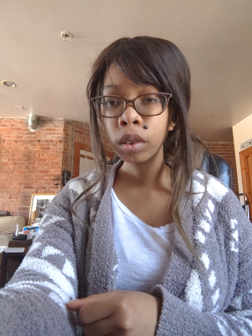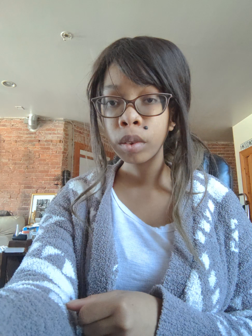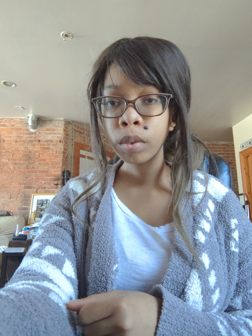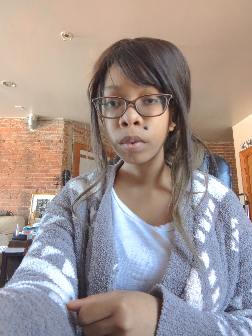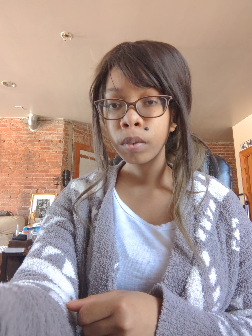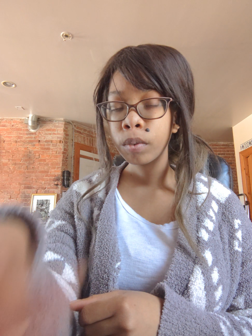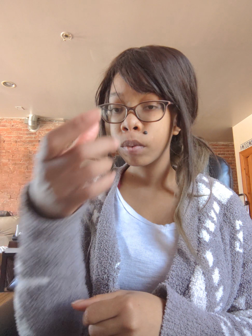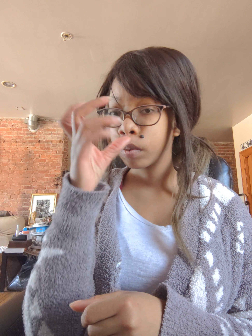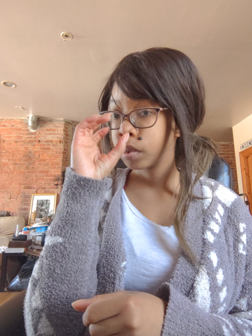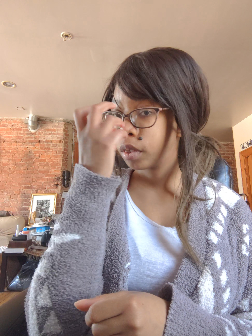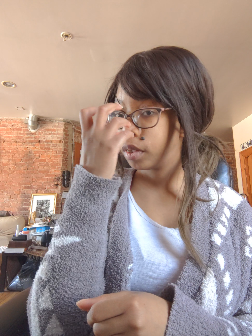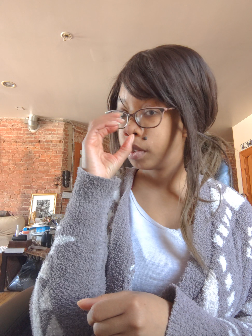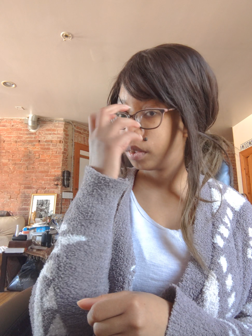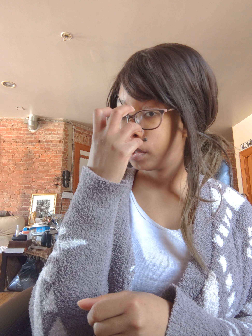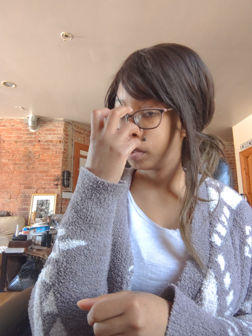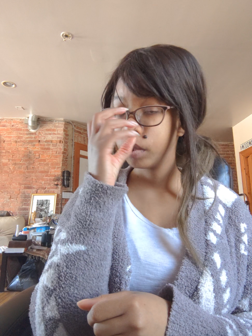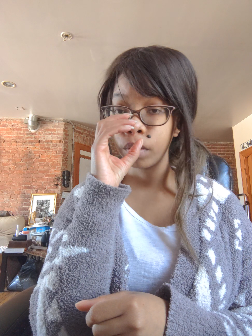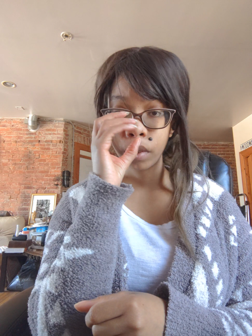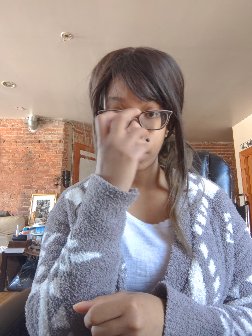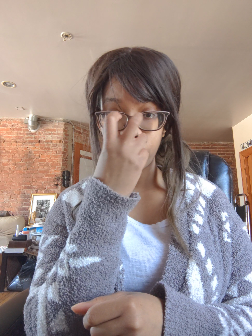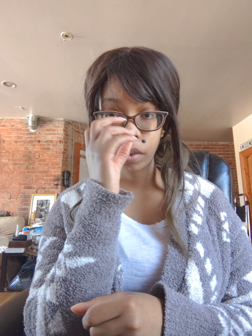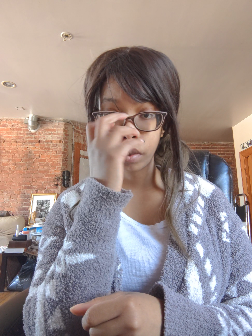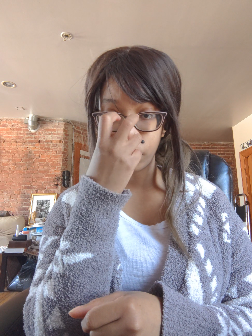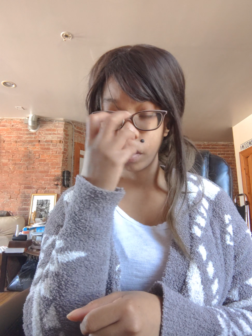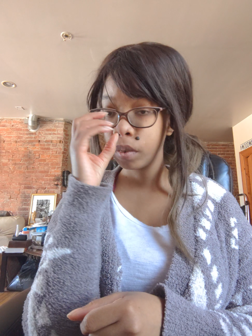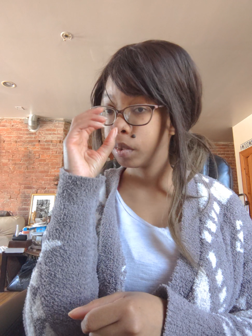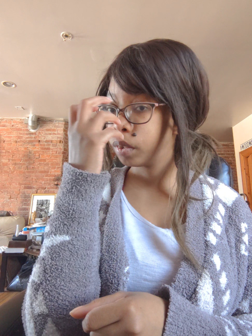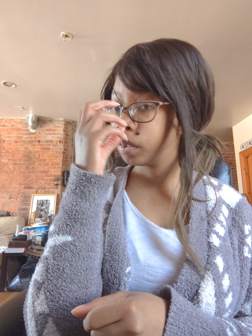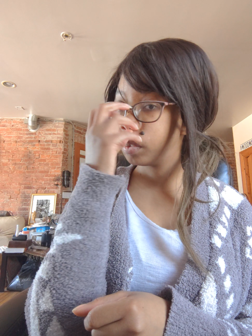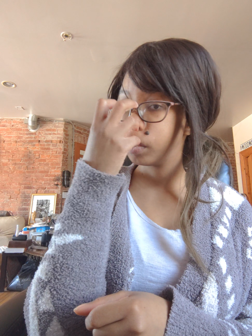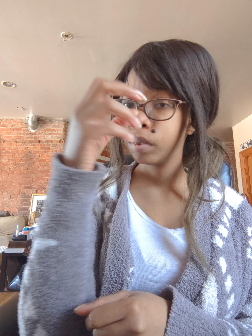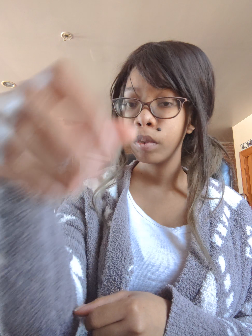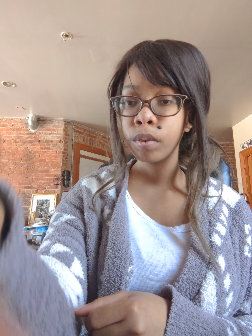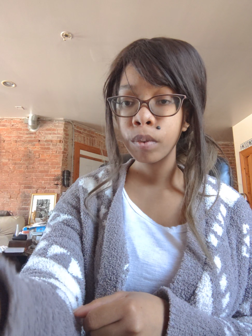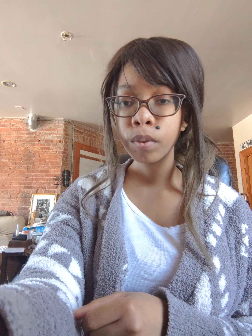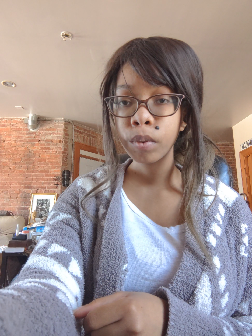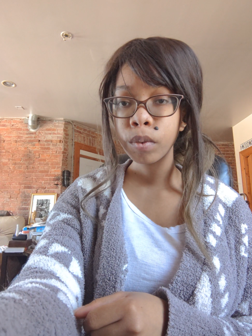clown